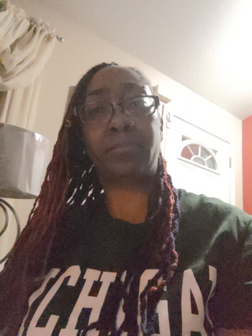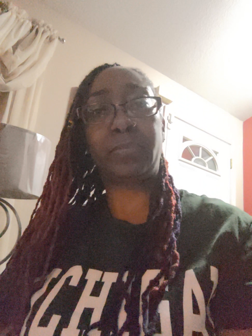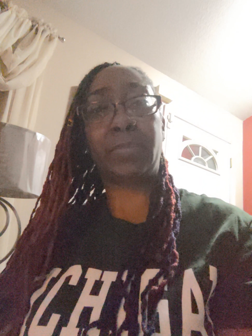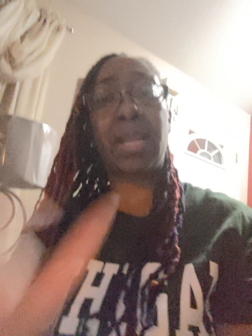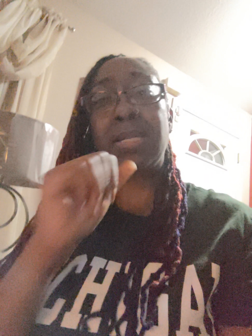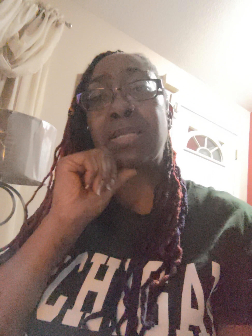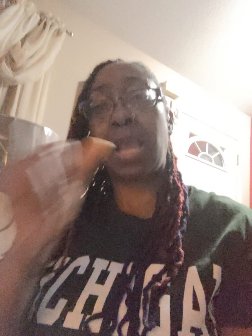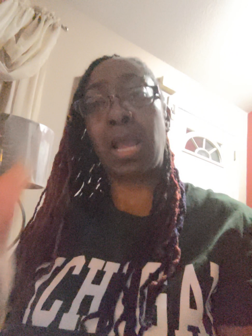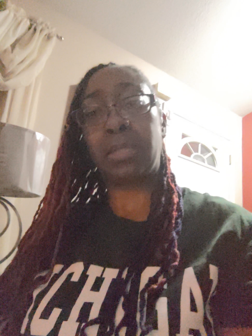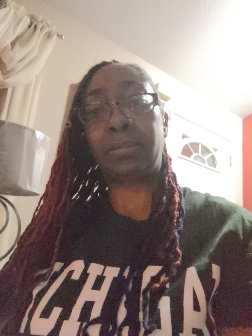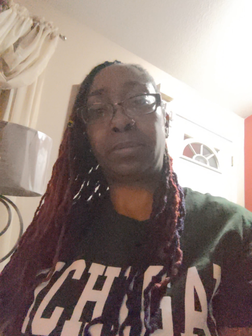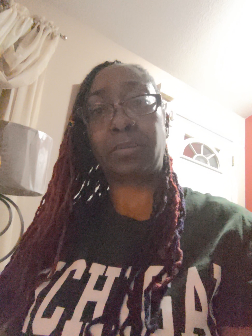not